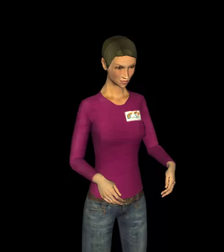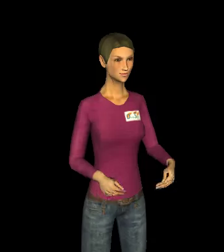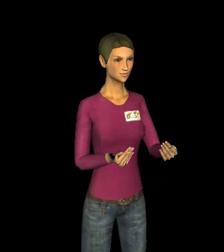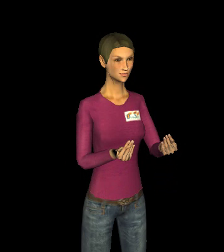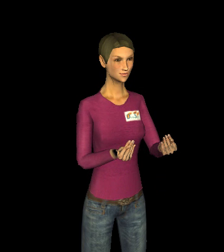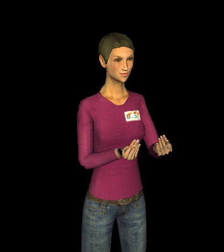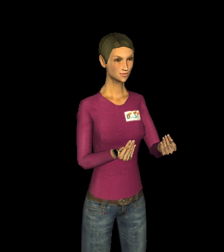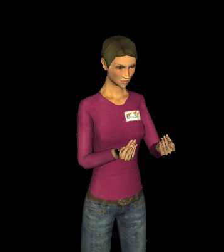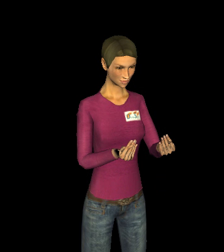أين